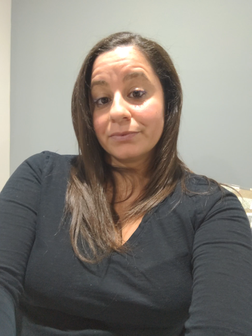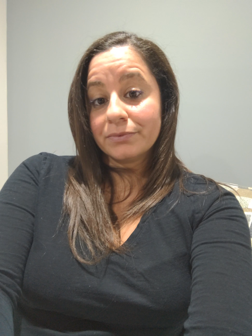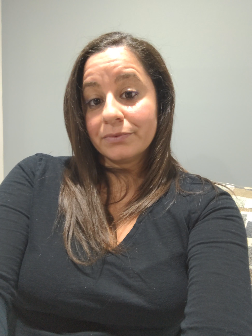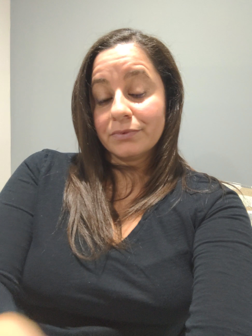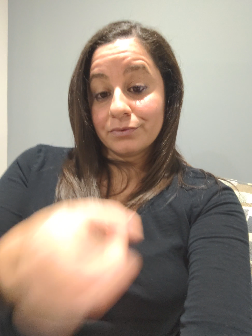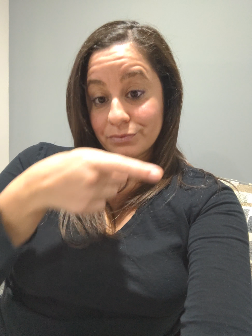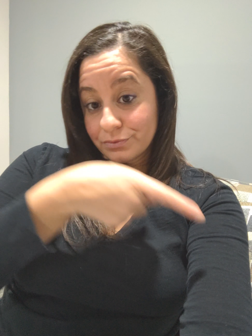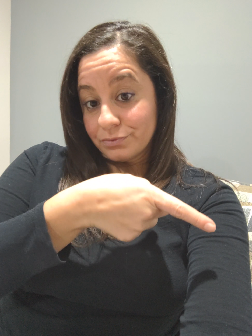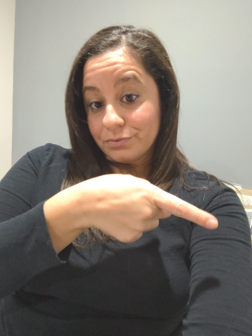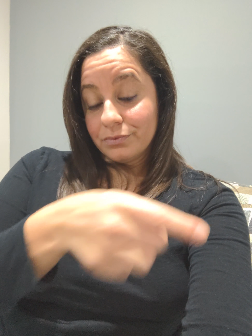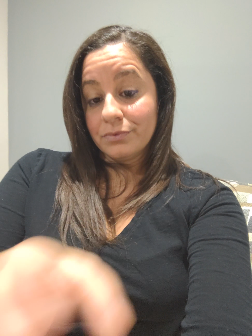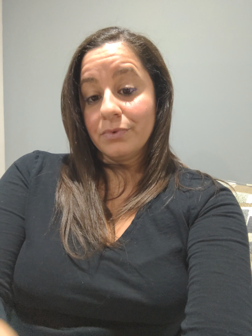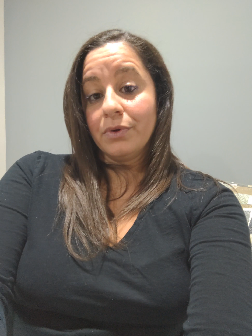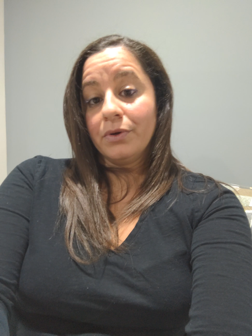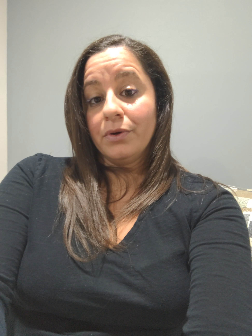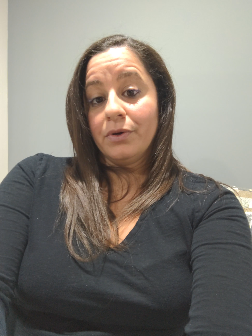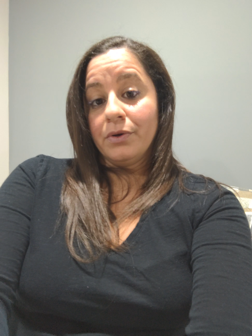he/she/it